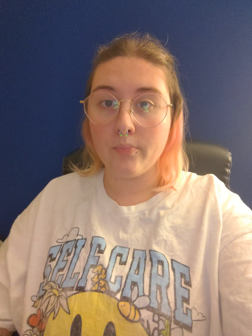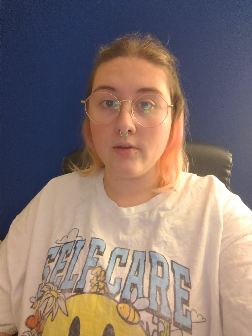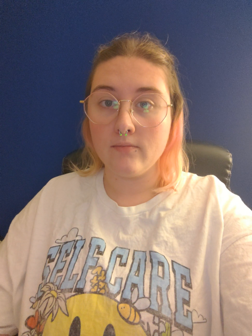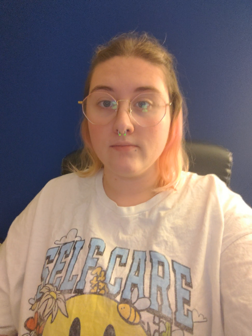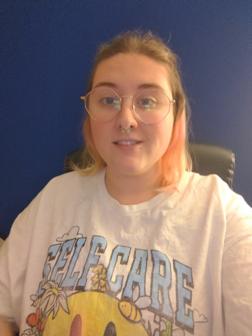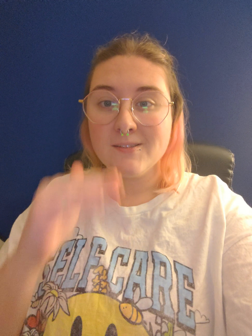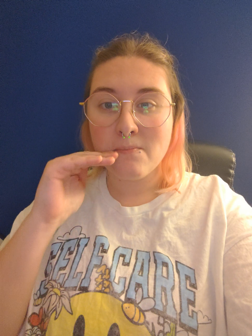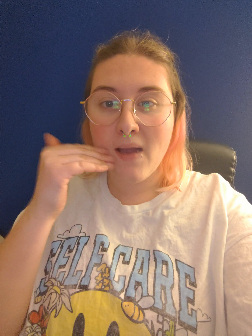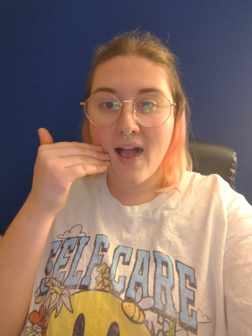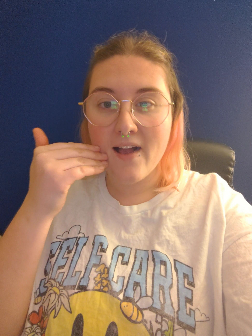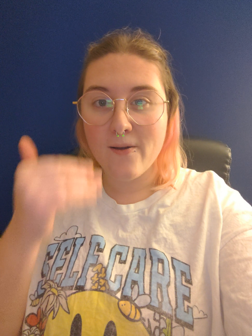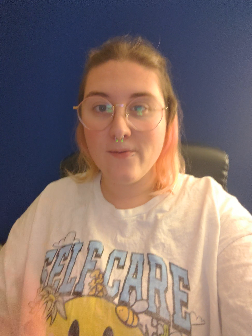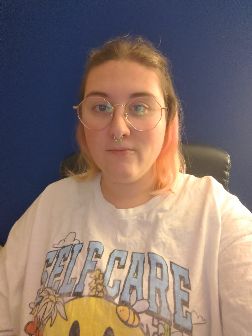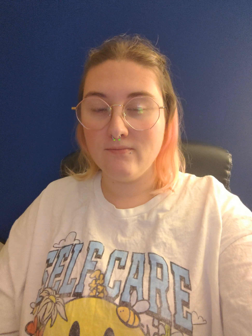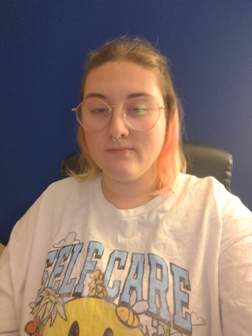smile